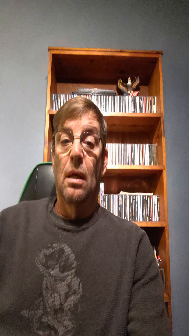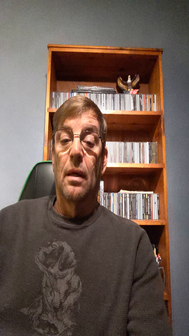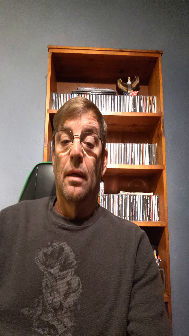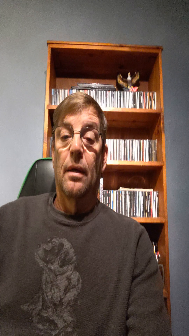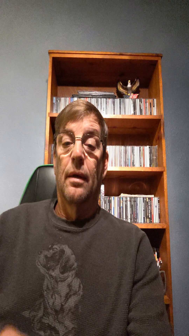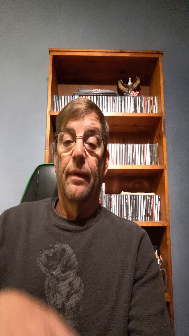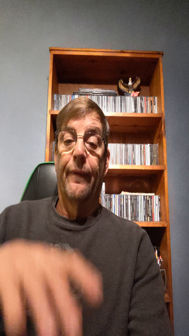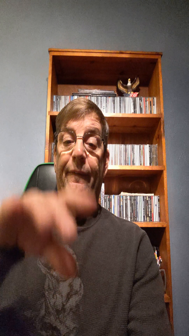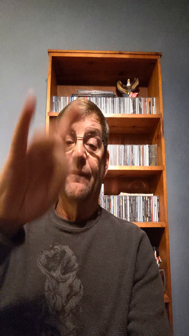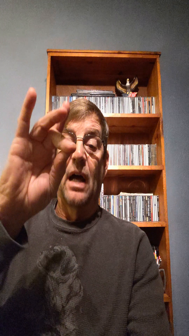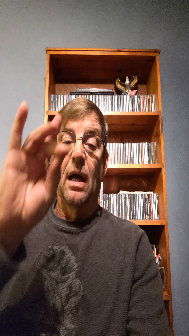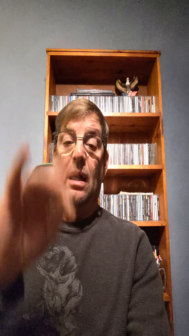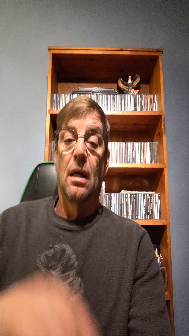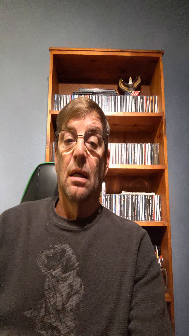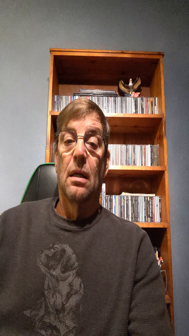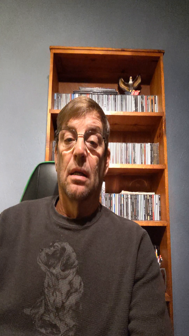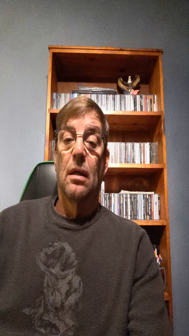find